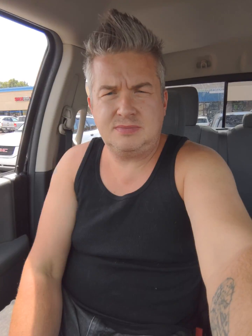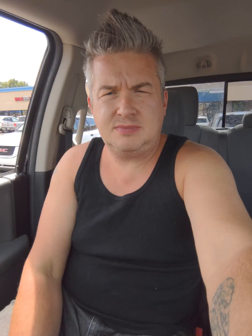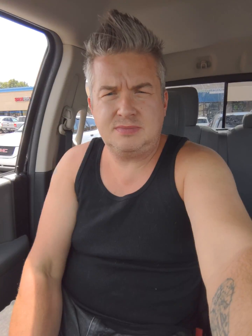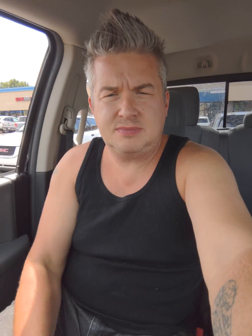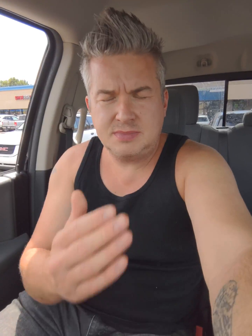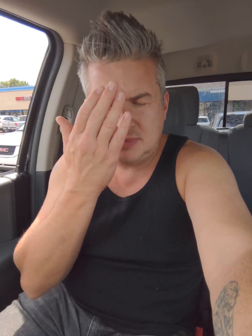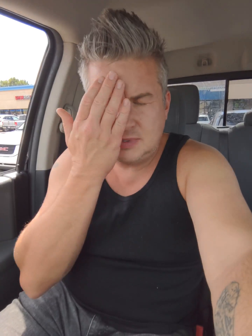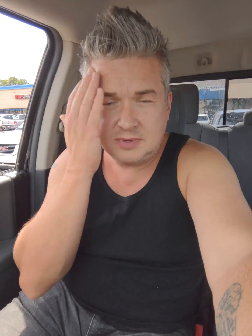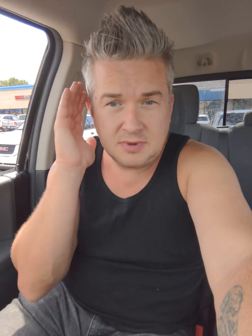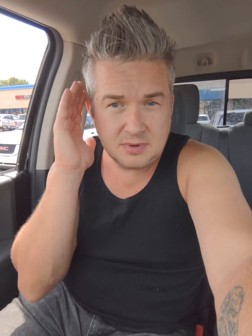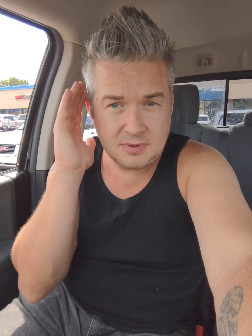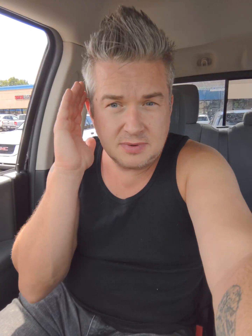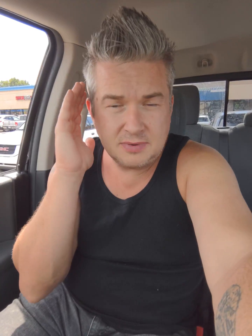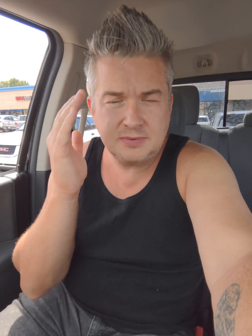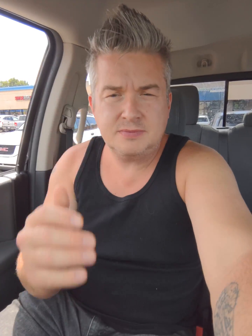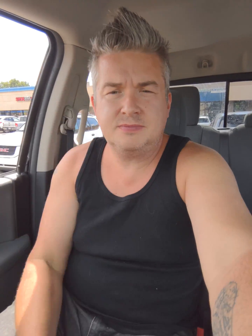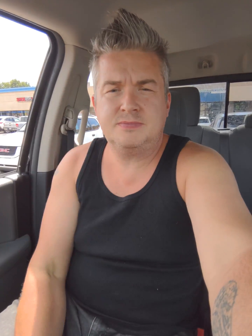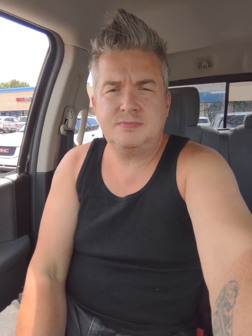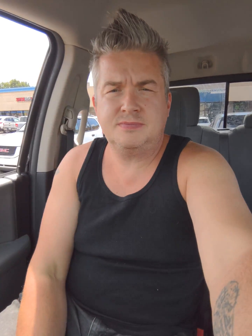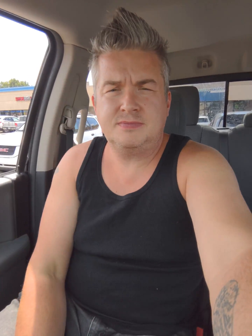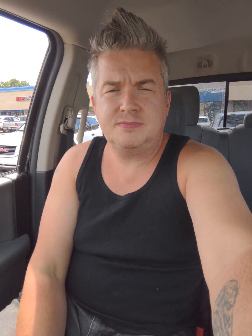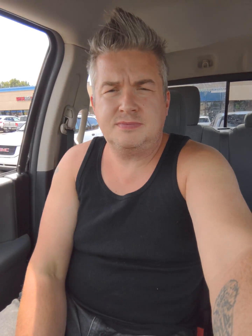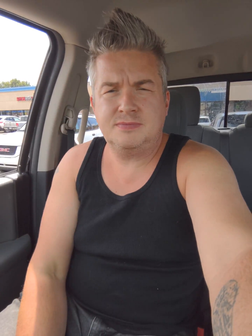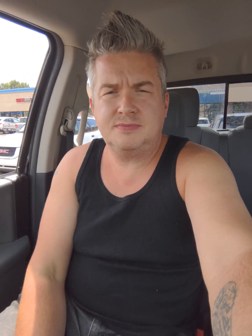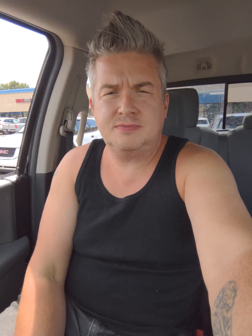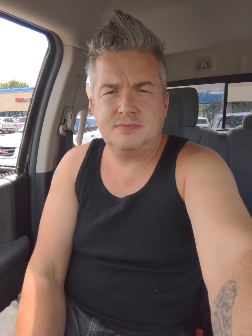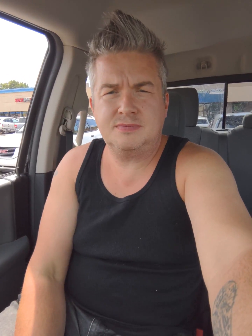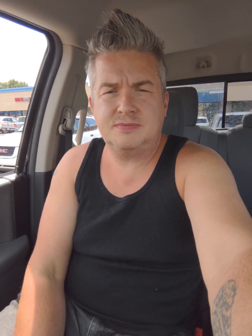peekaboo